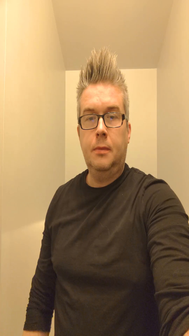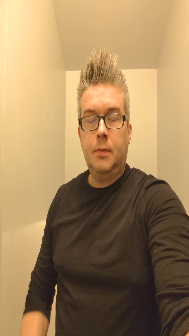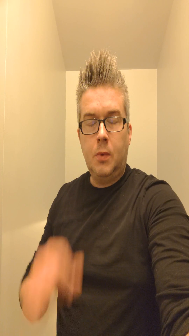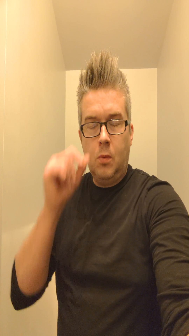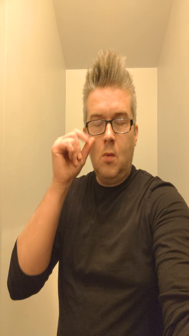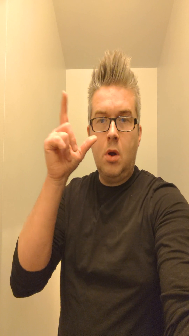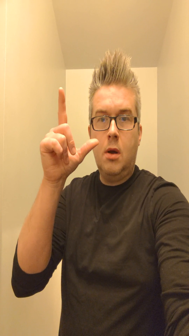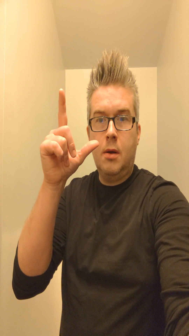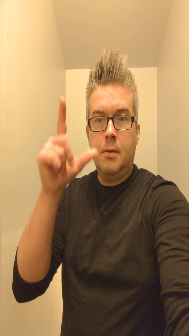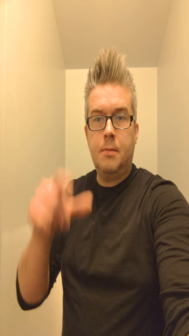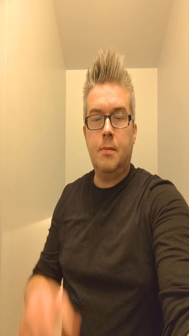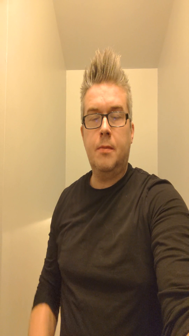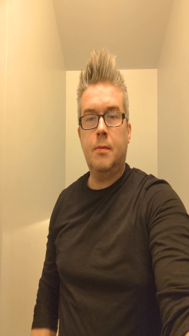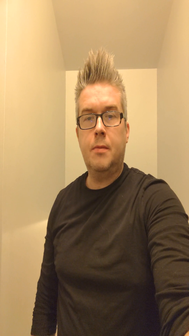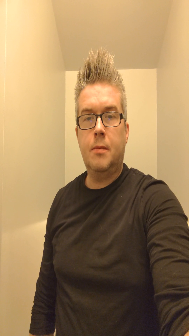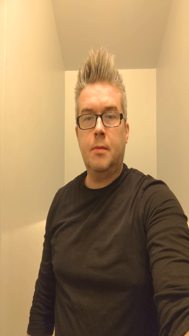wake